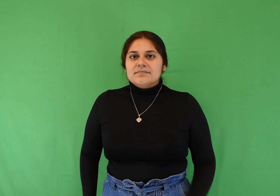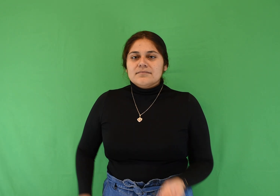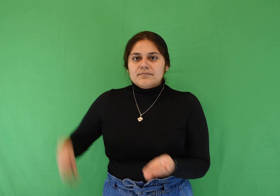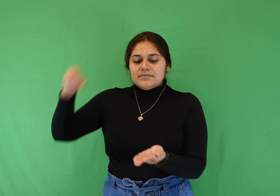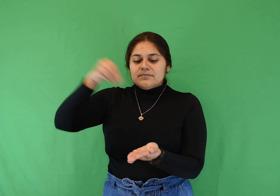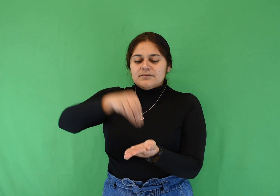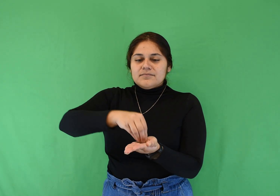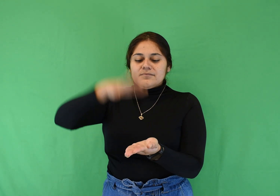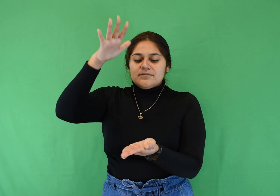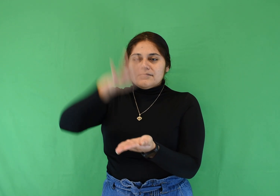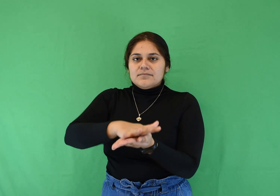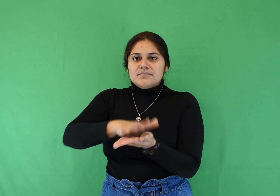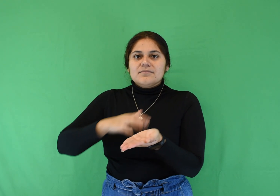cita